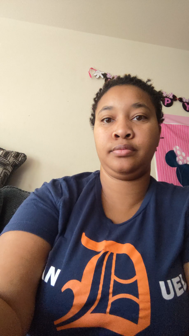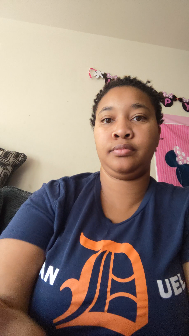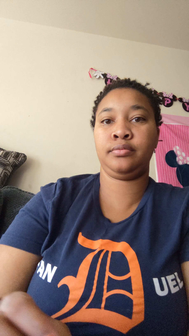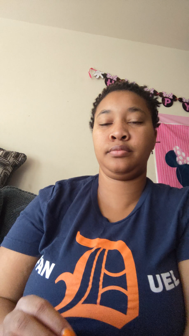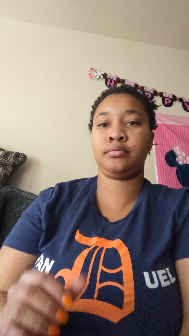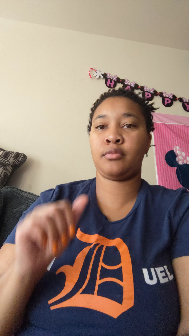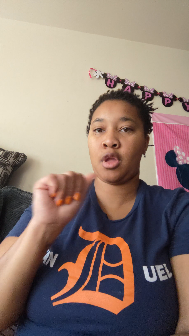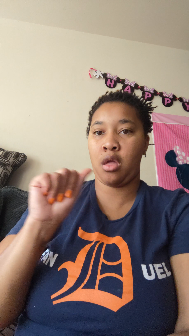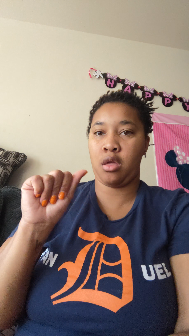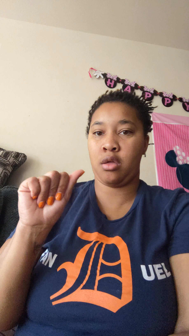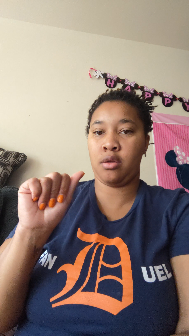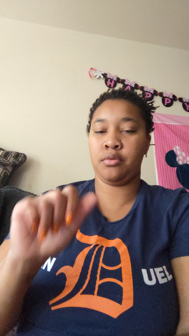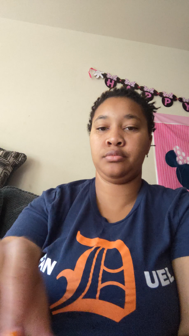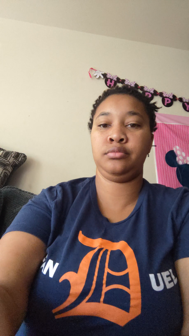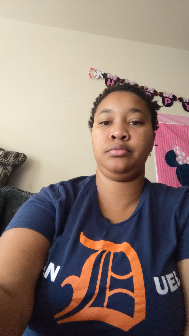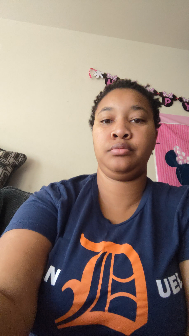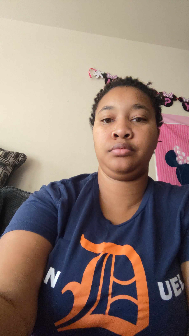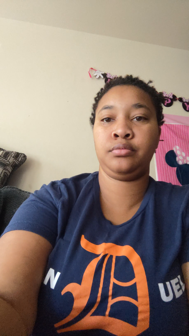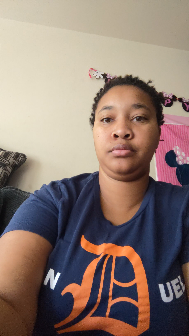a